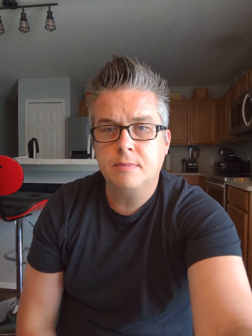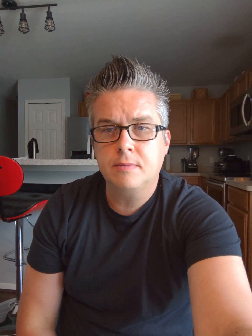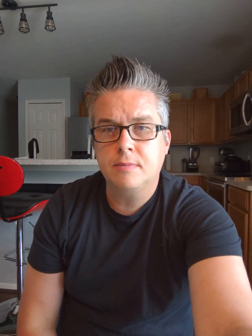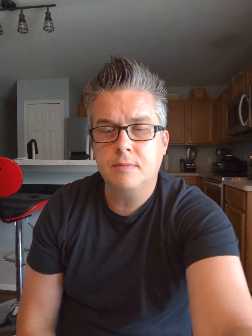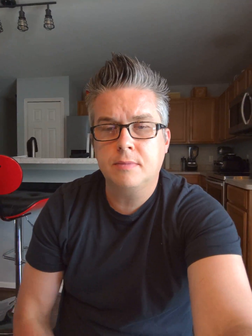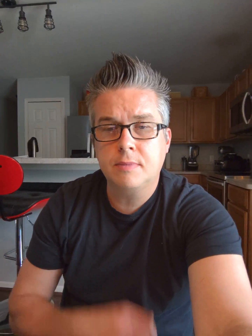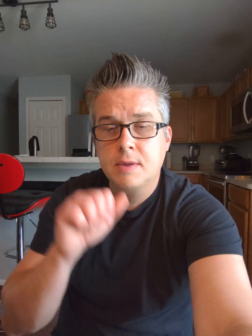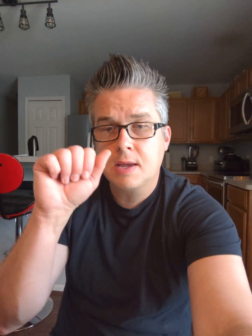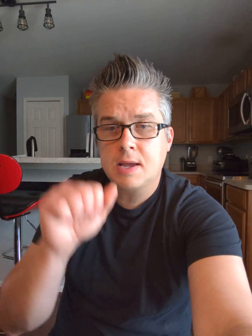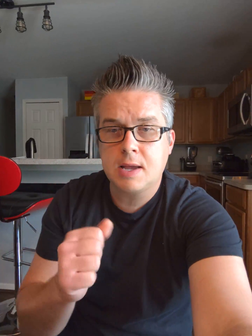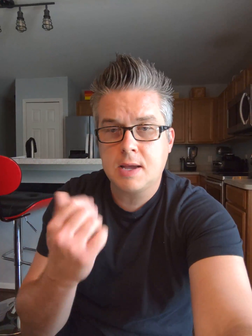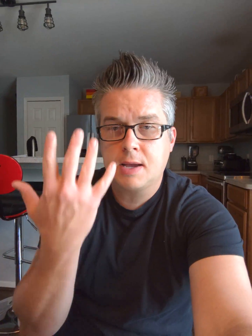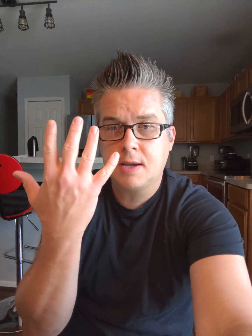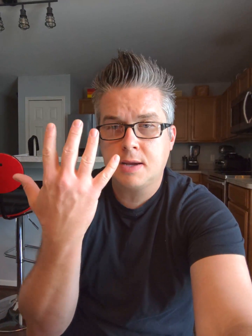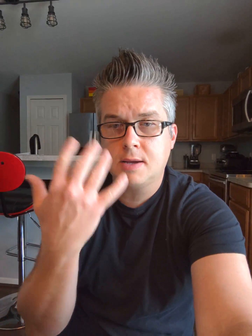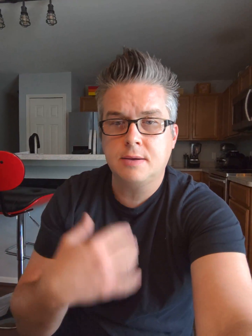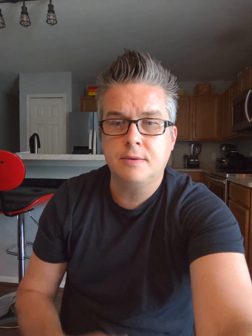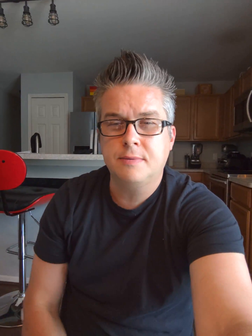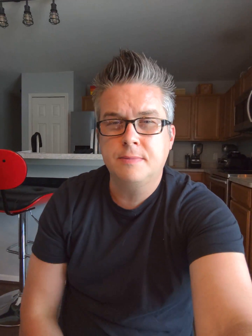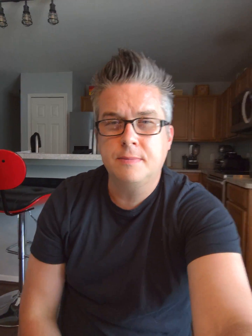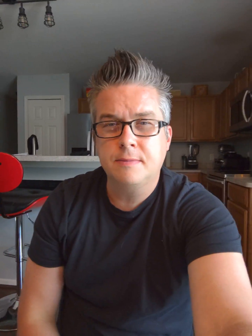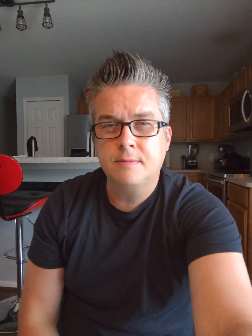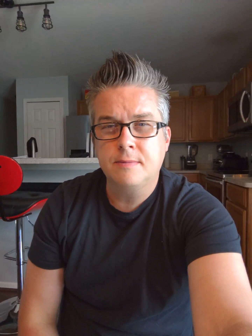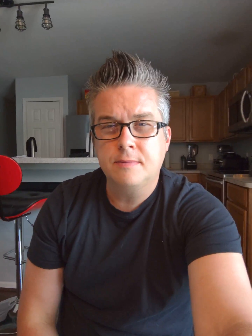gloves